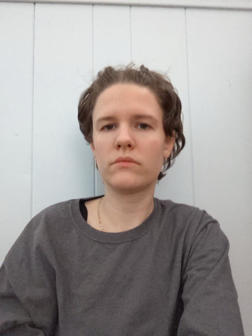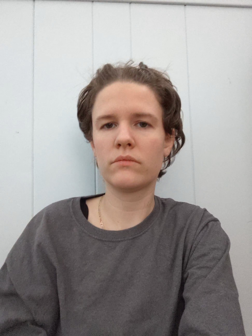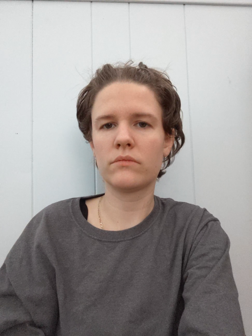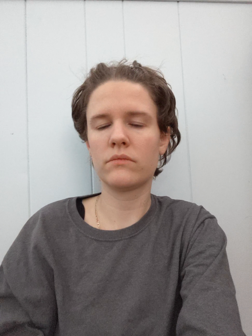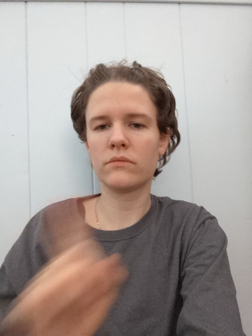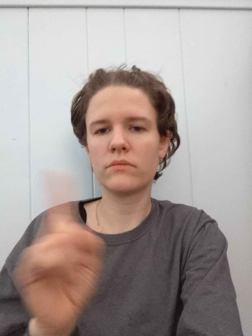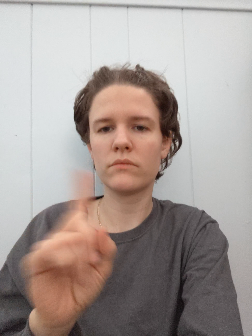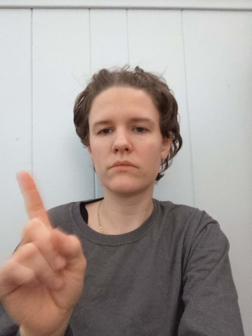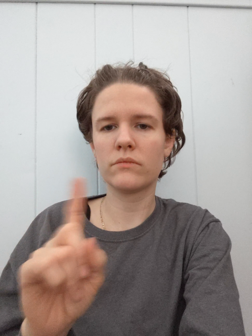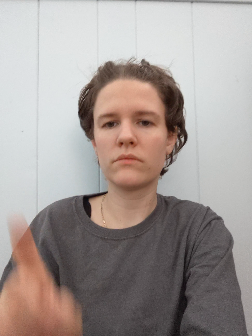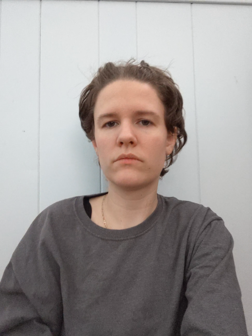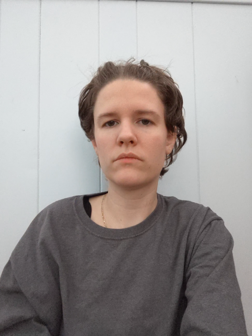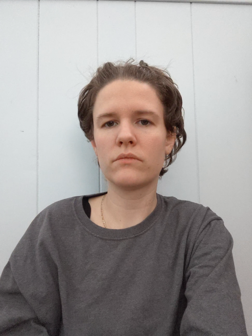where